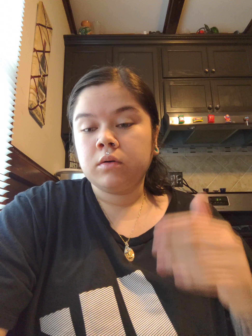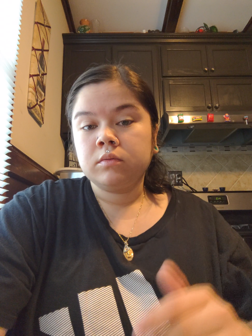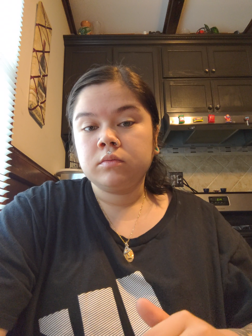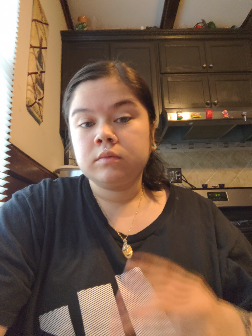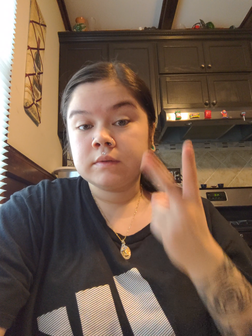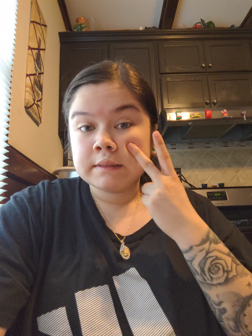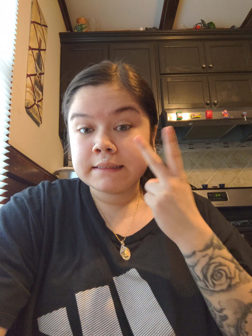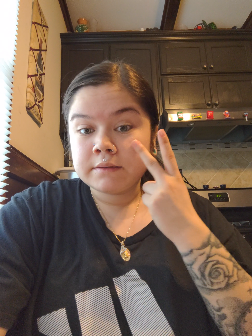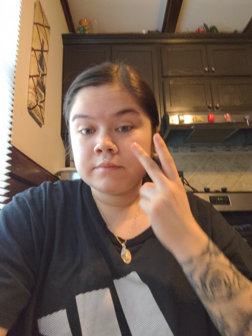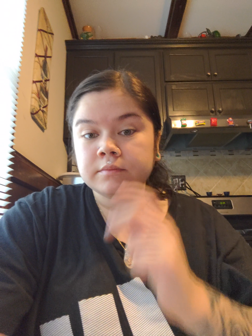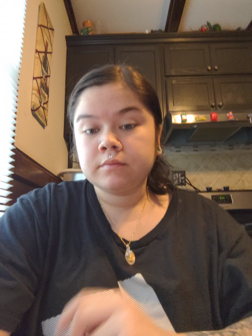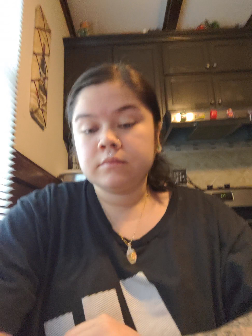see